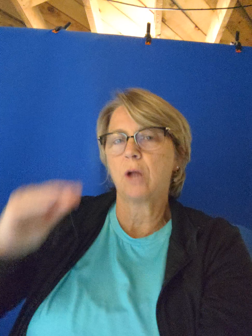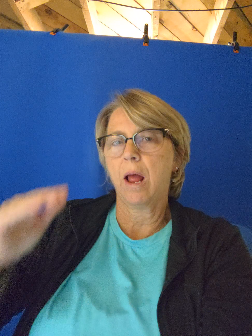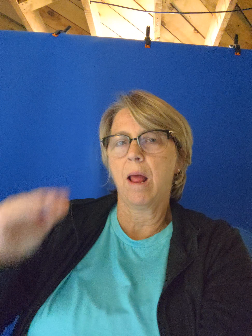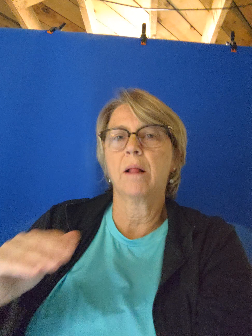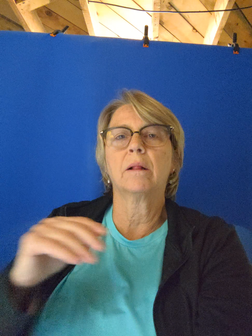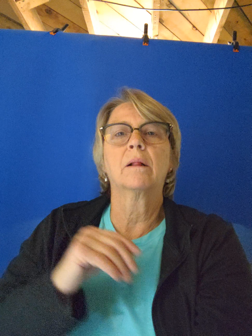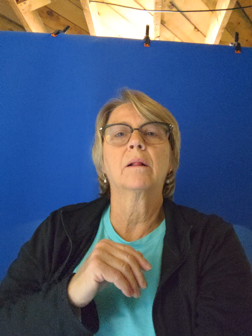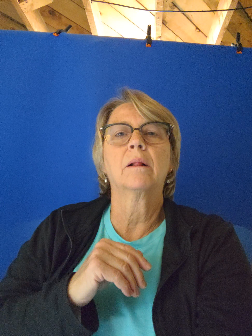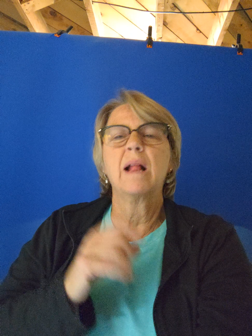child